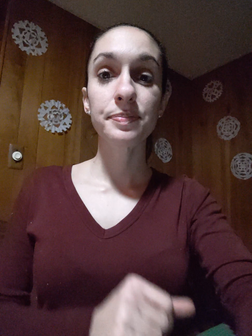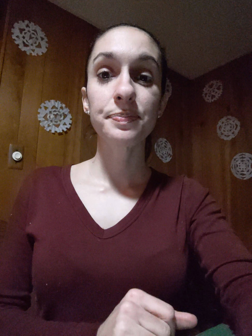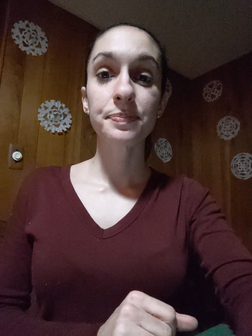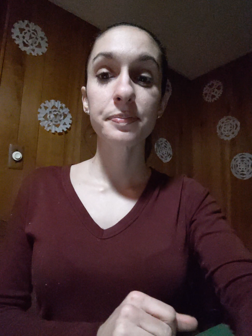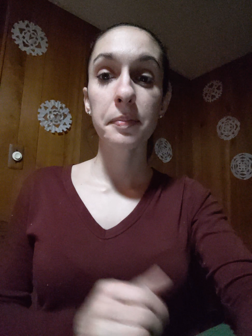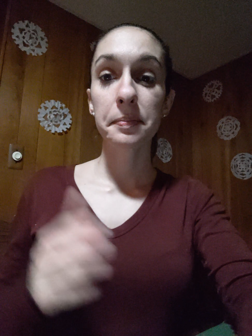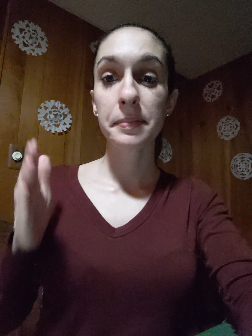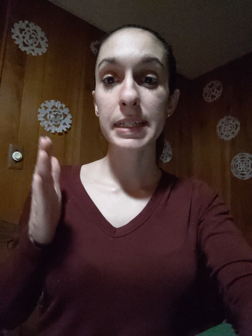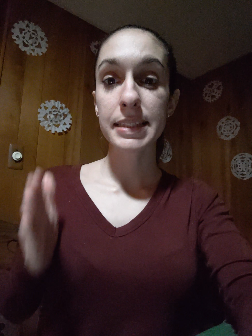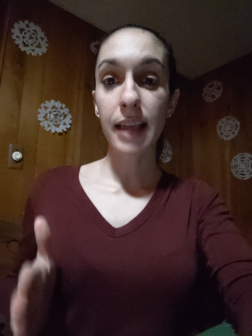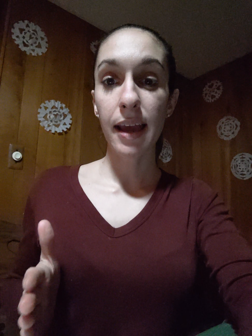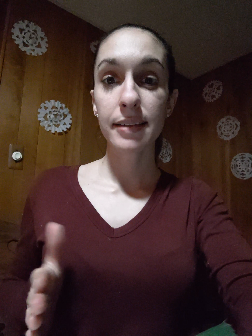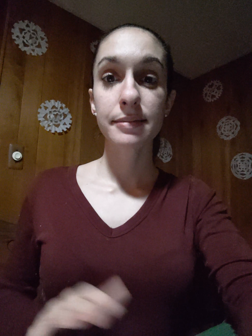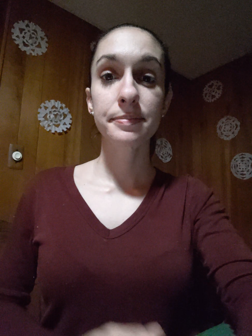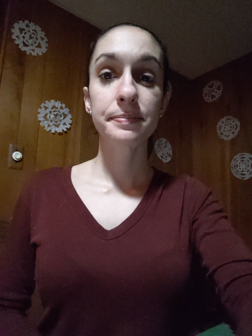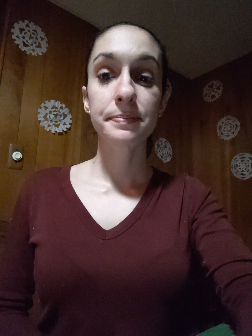beside